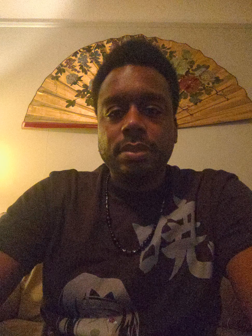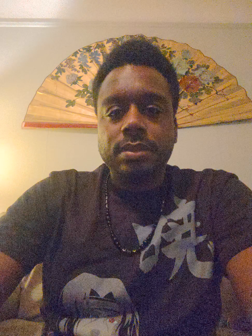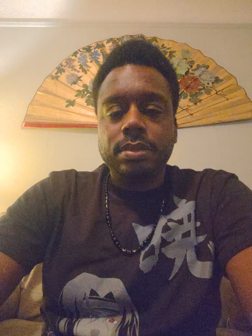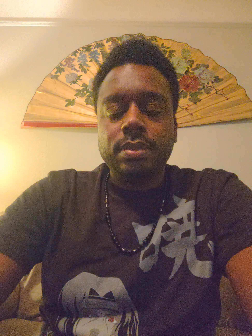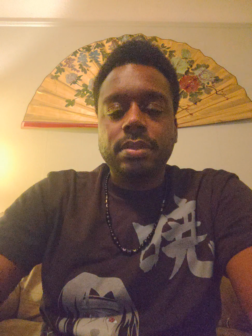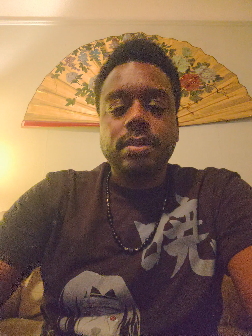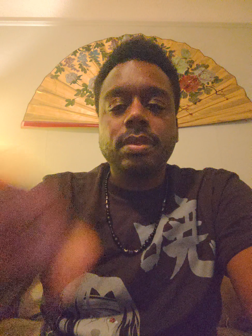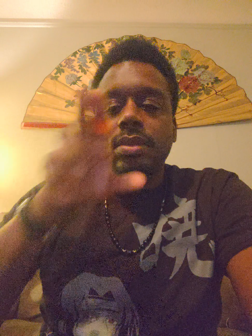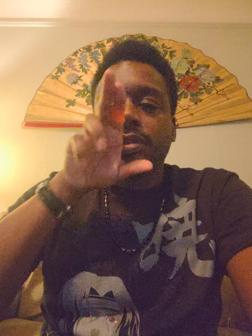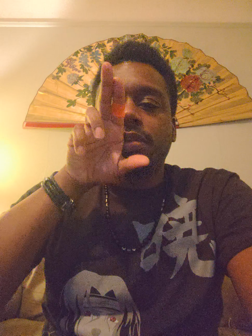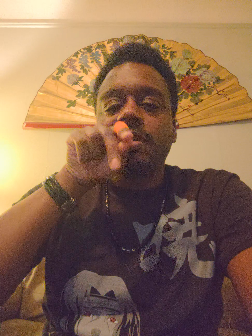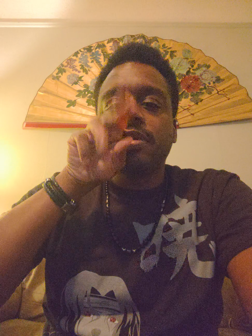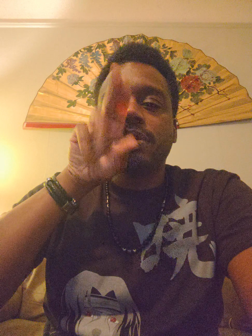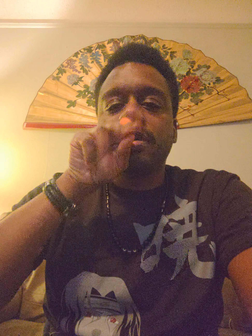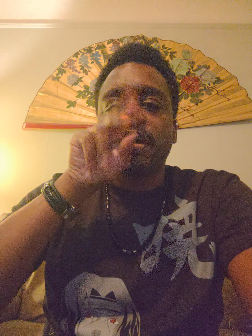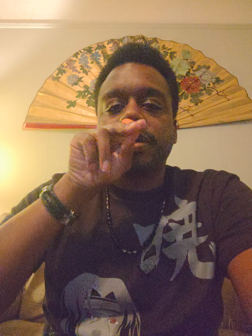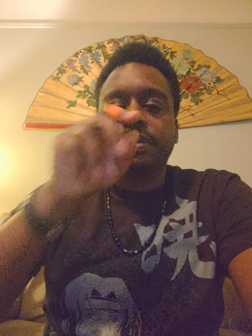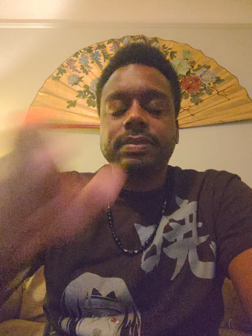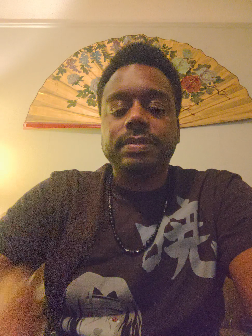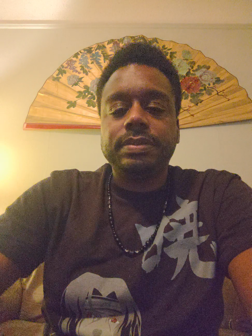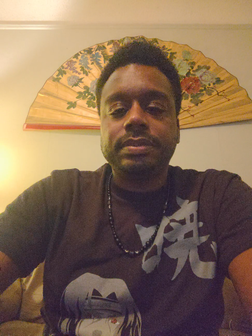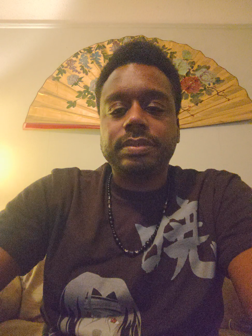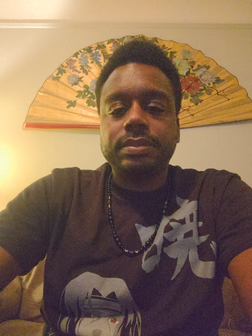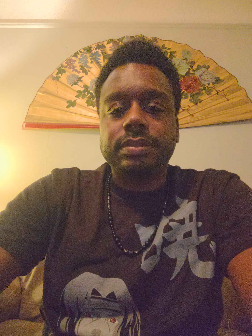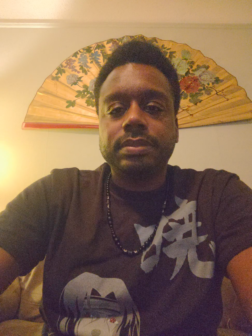duck